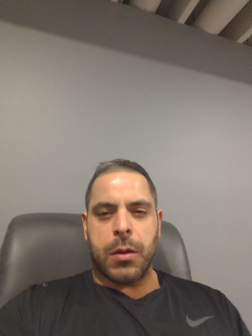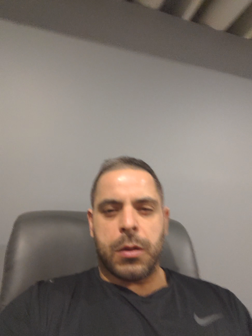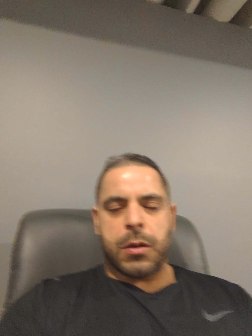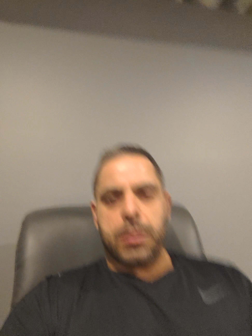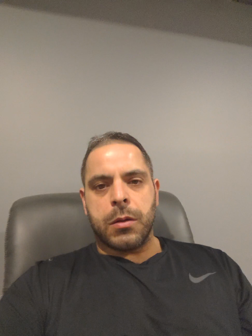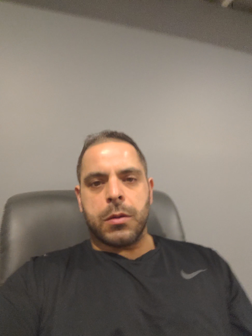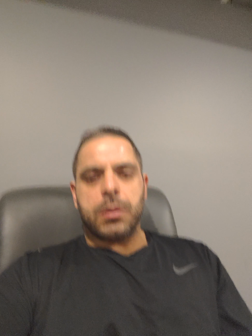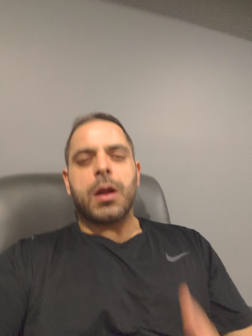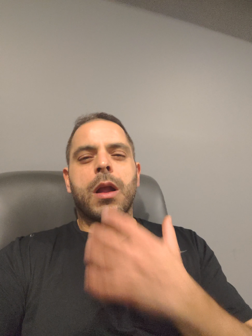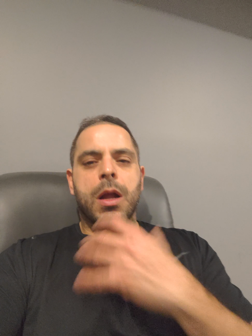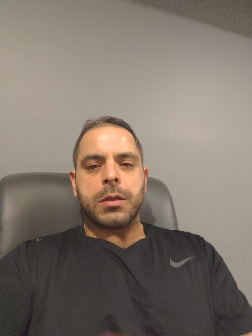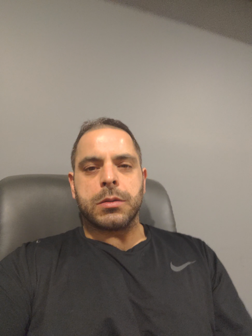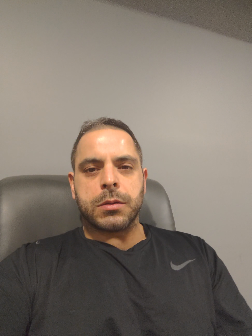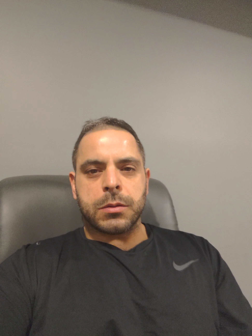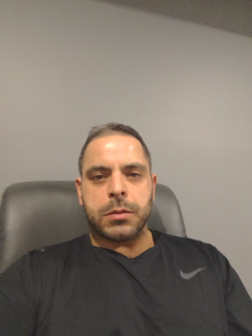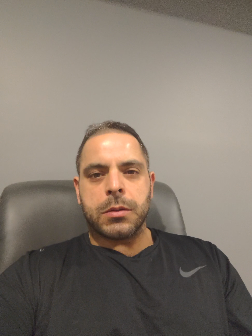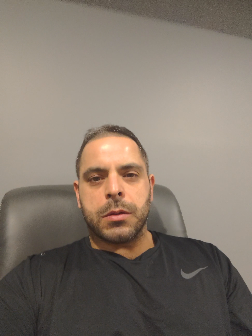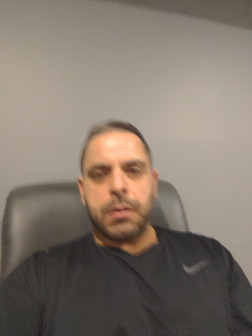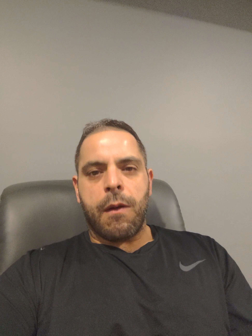hot